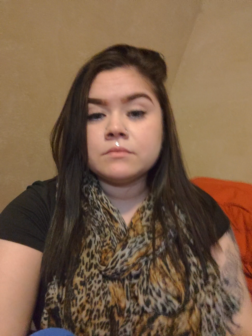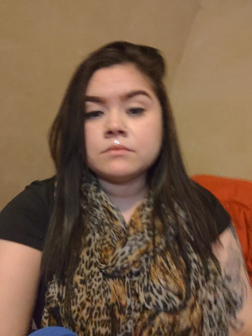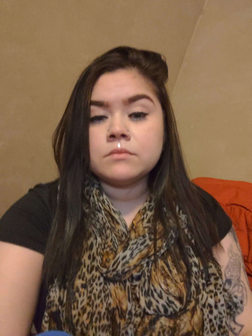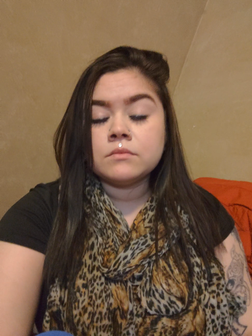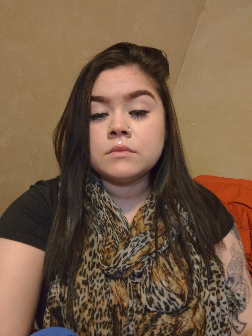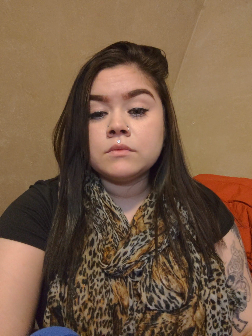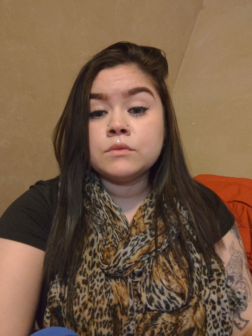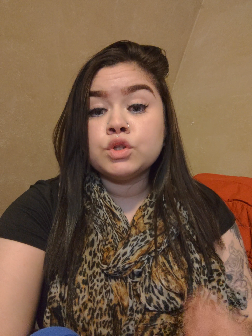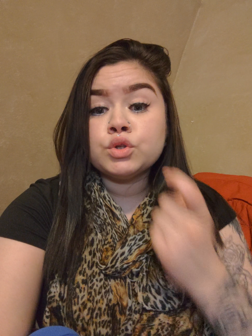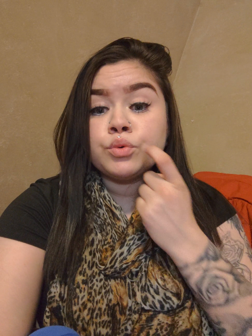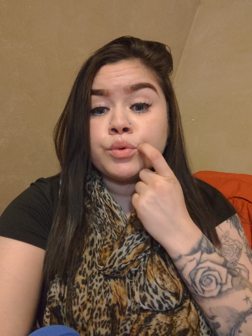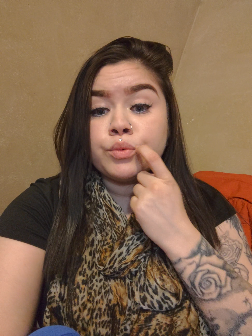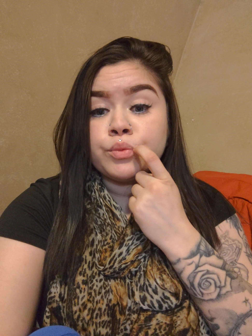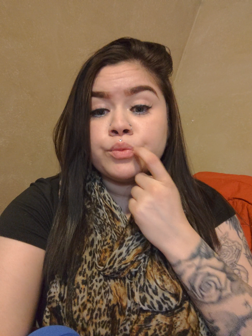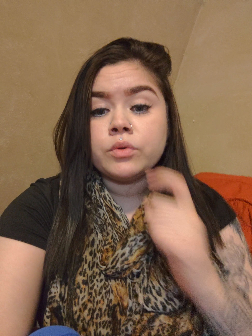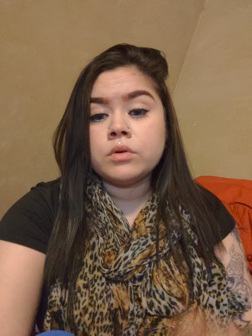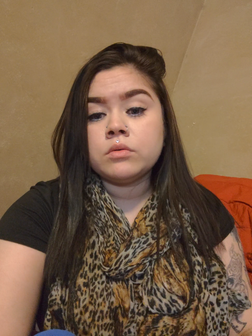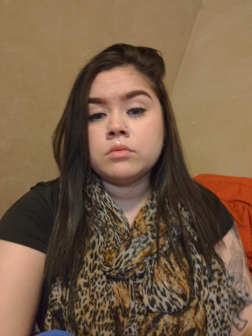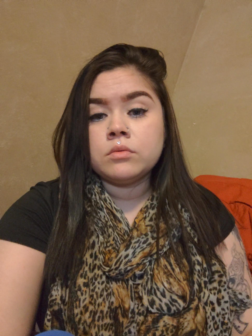tooth